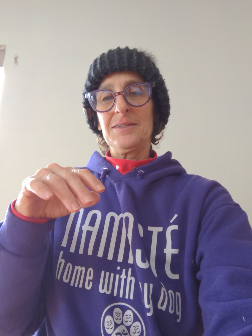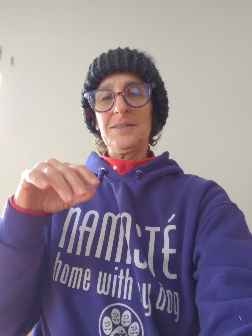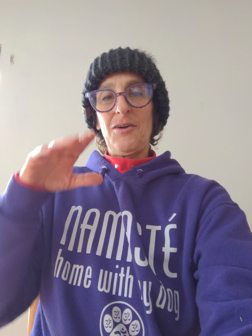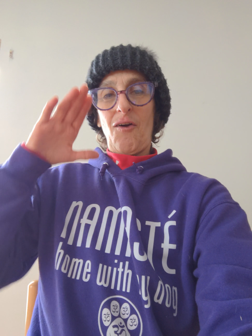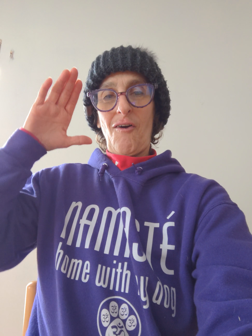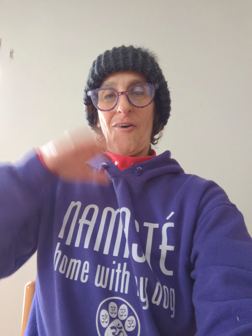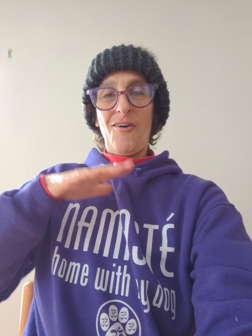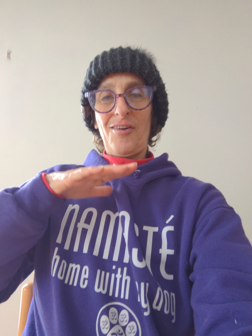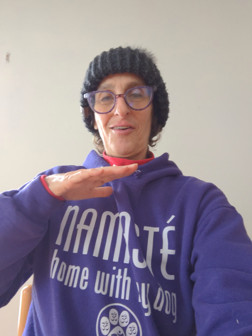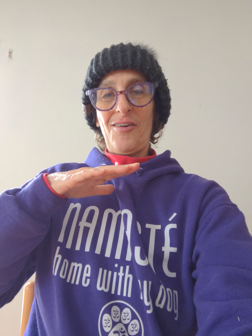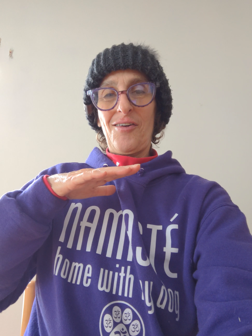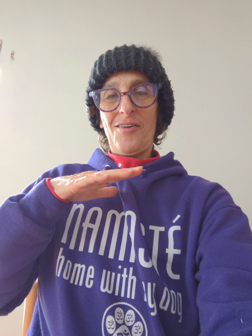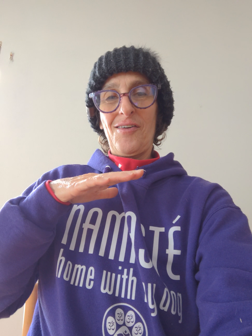on